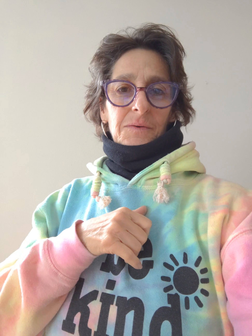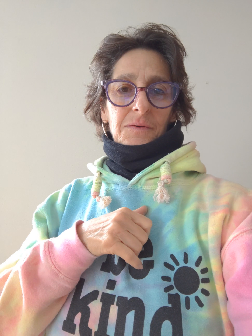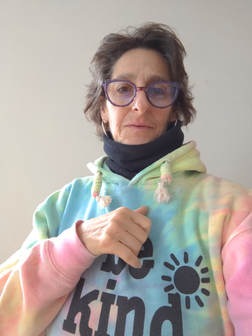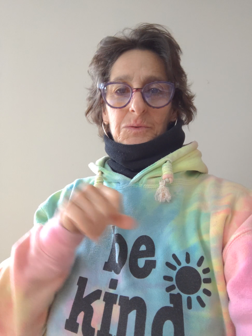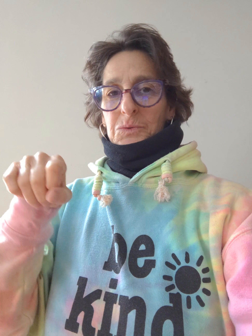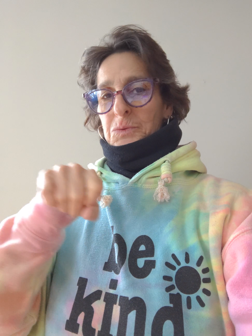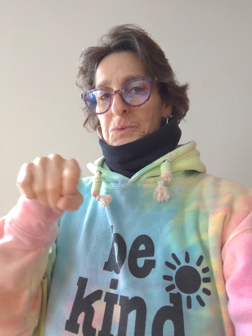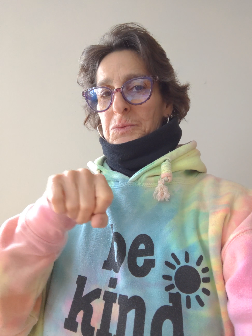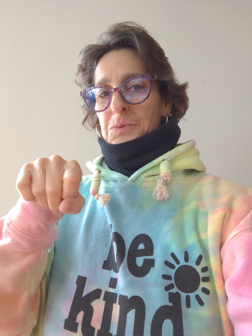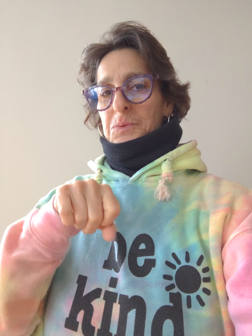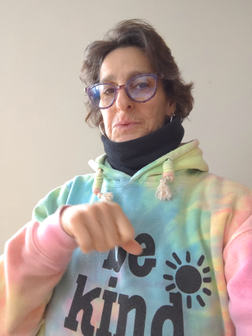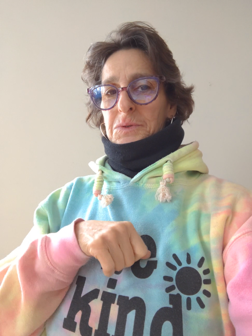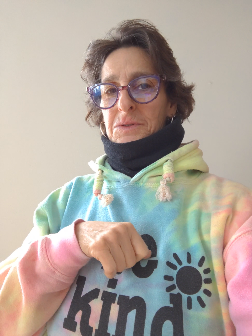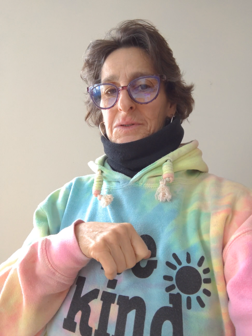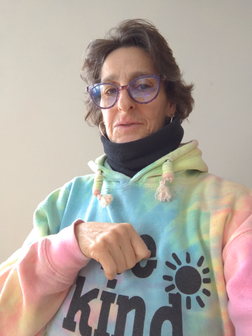shoe